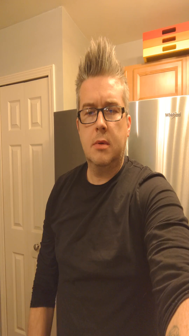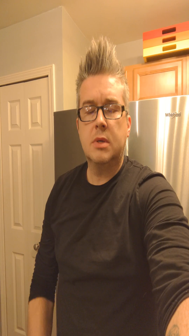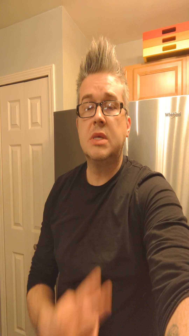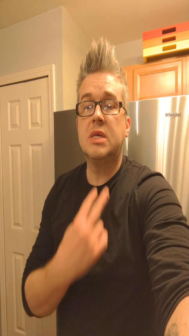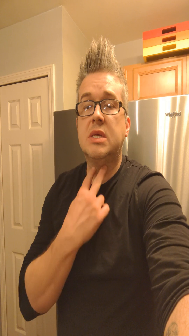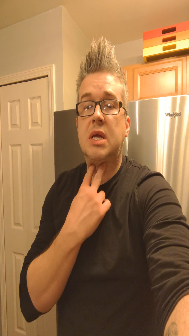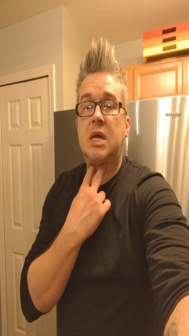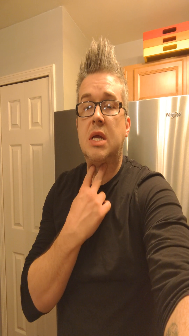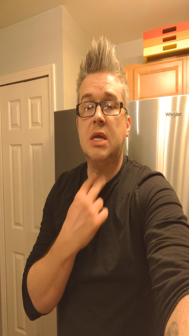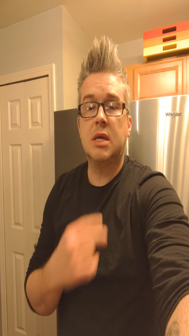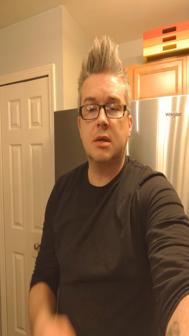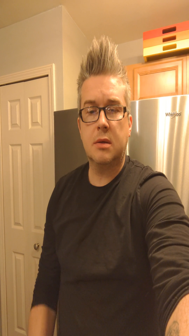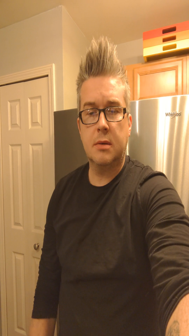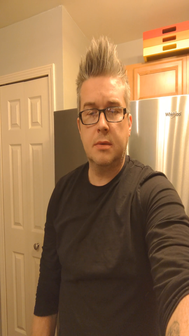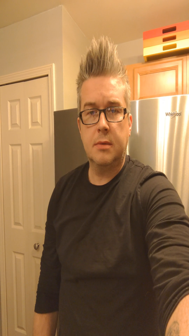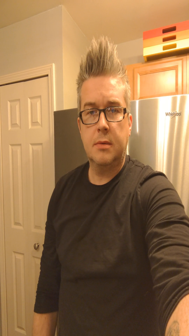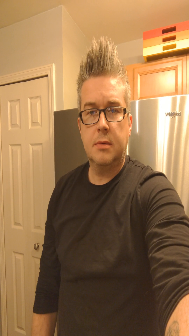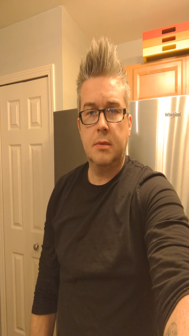stuck